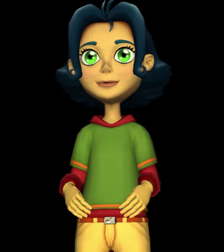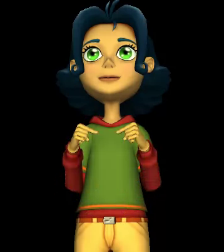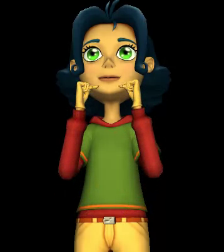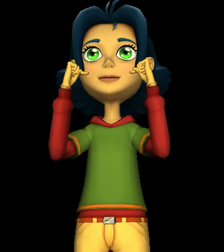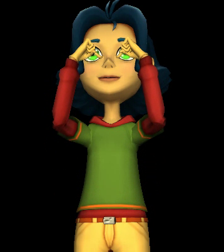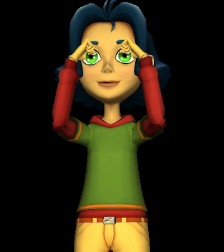يبتسم